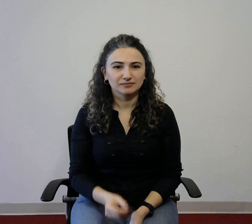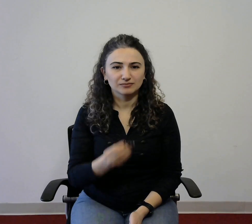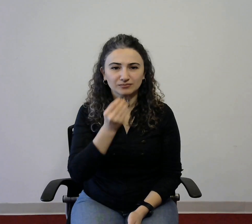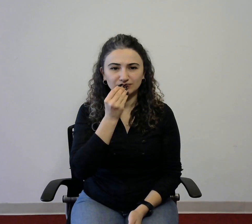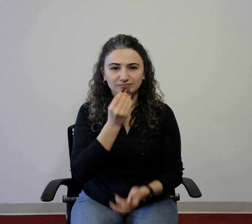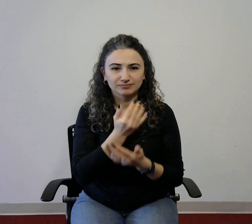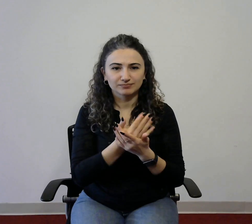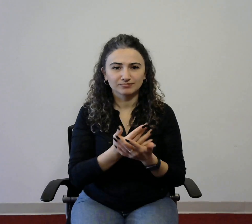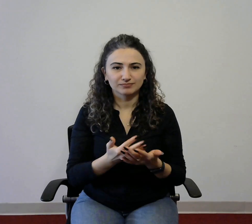ərzaq